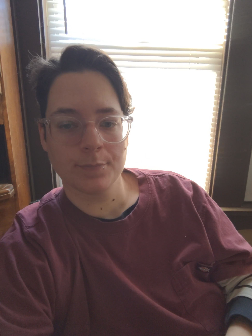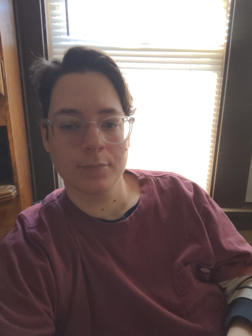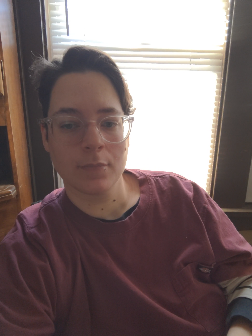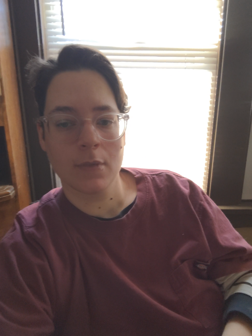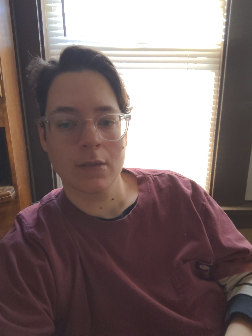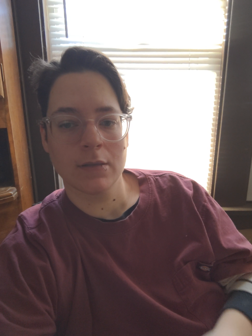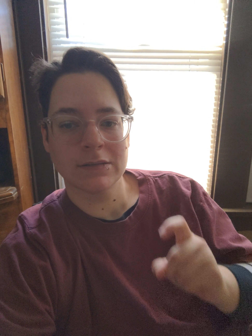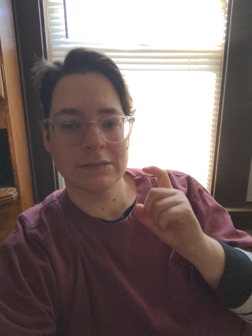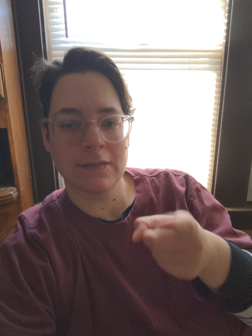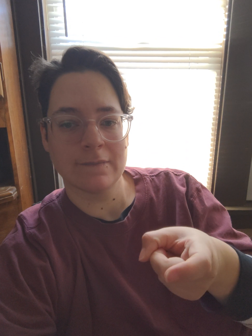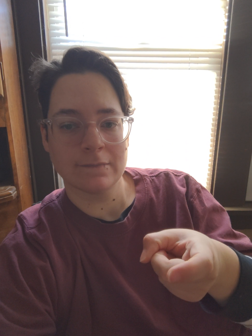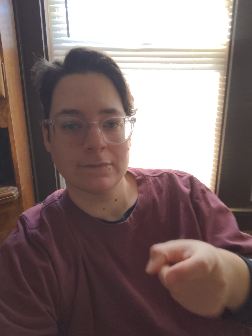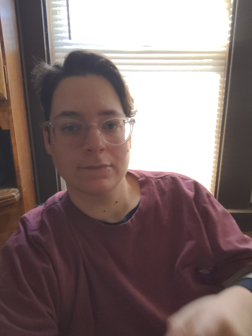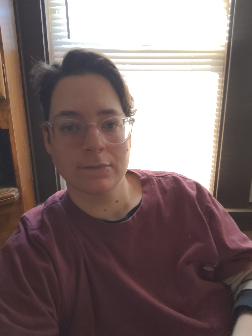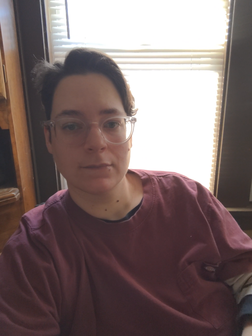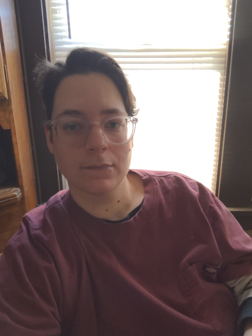gift